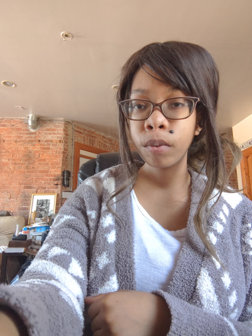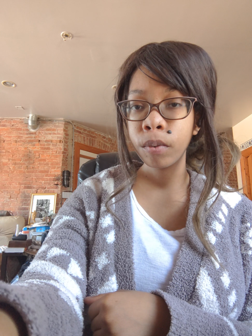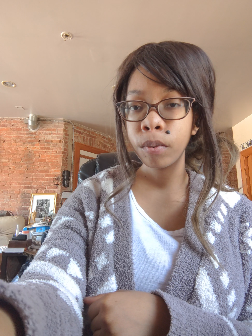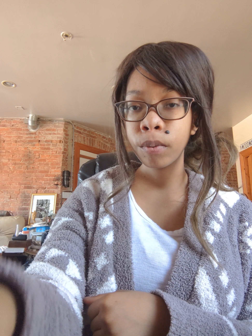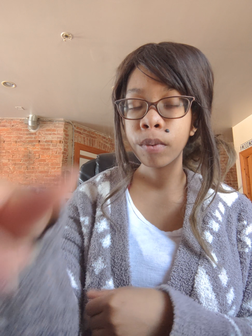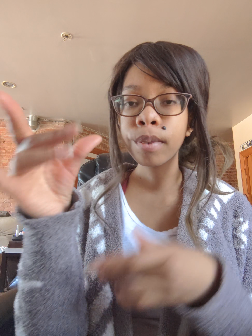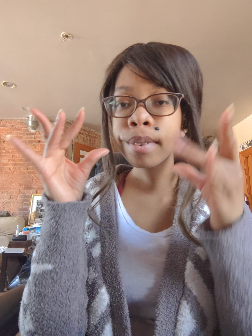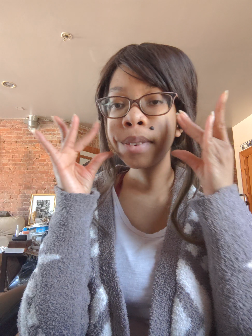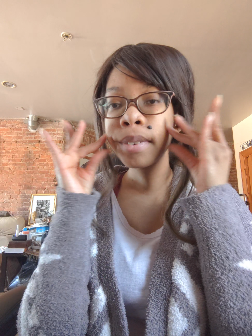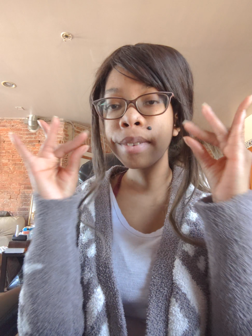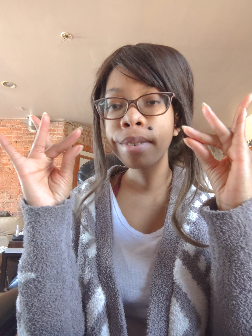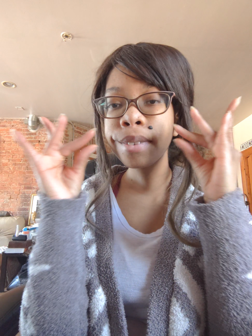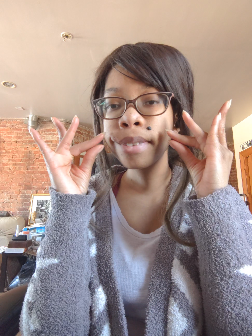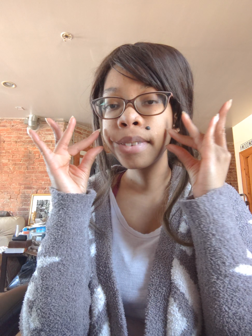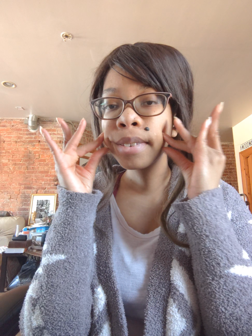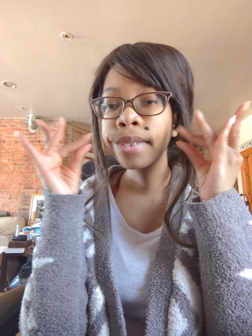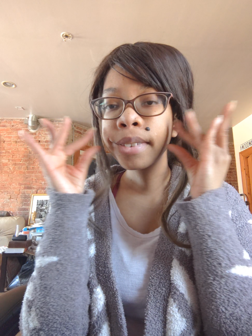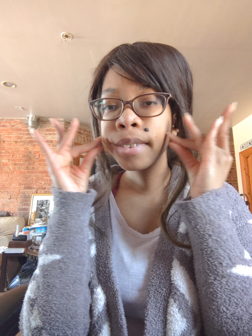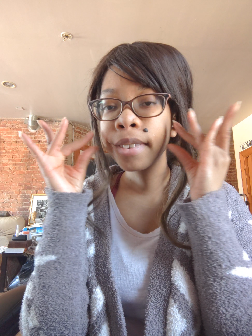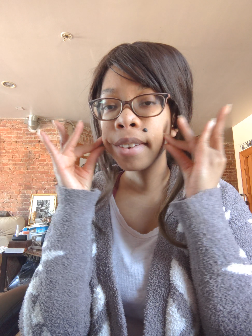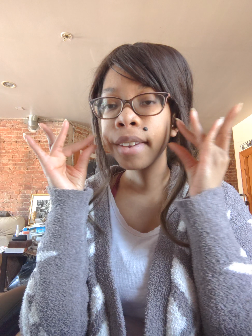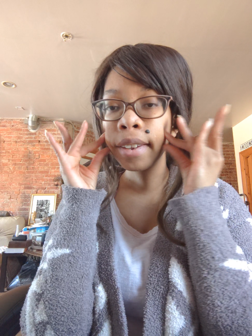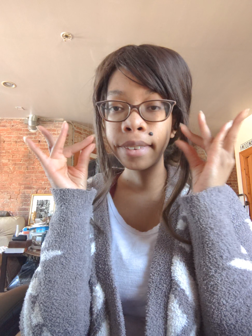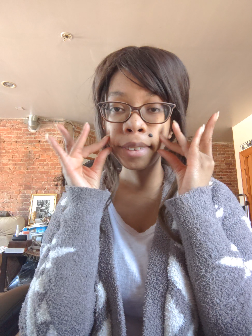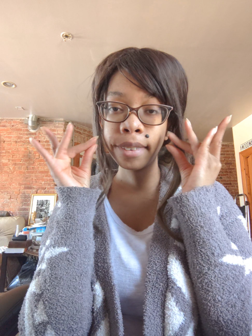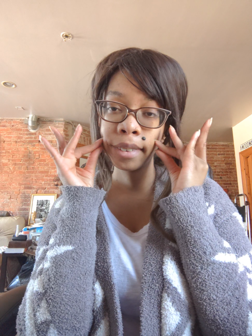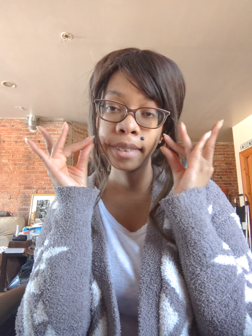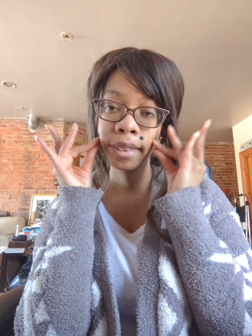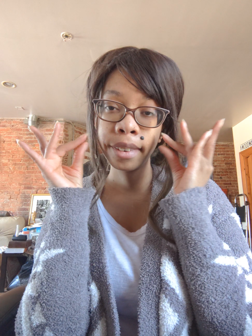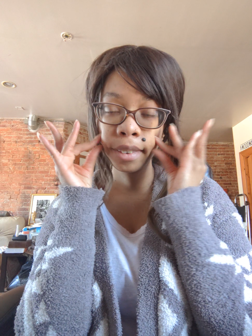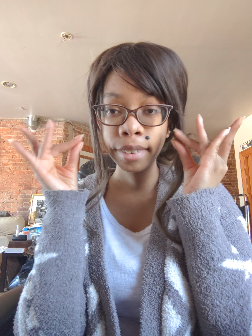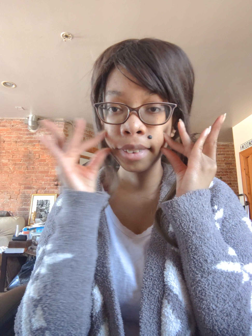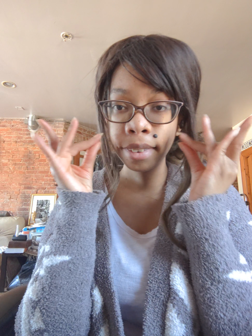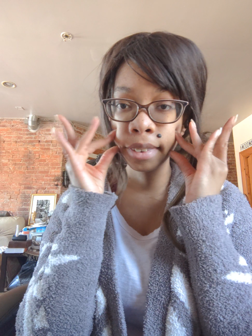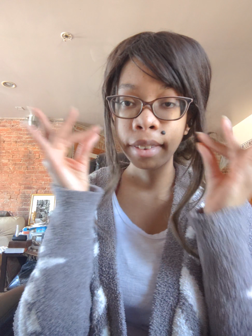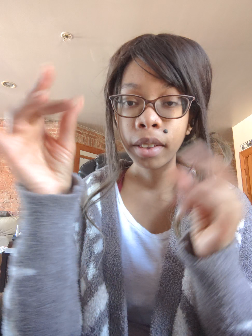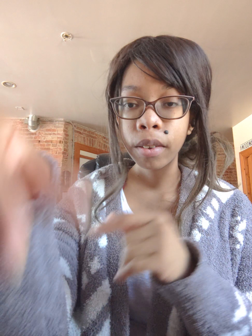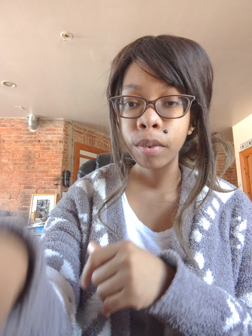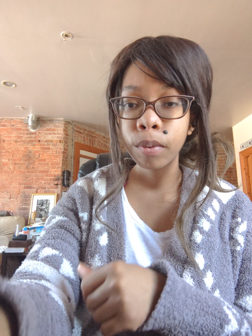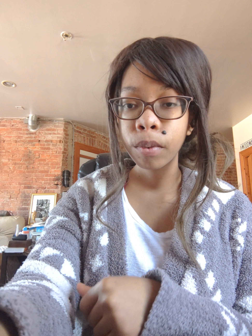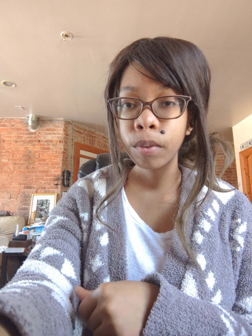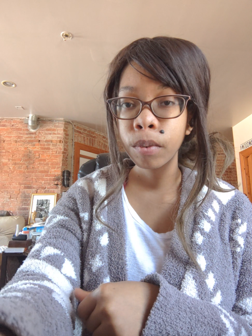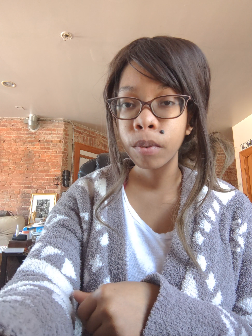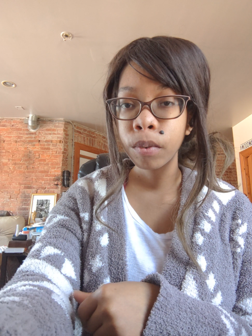kitty